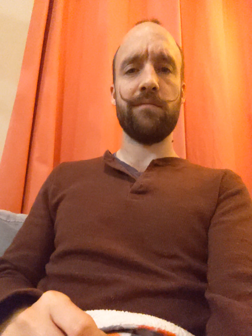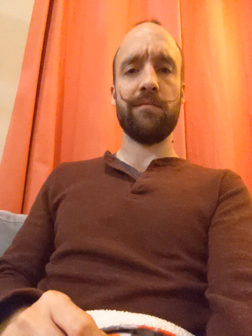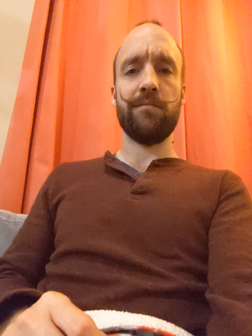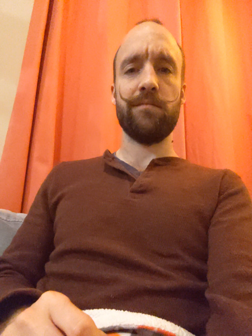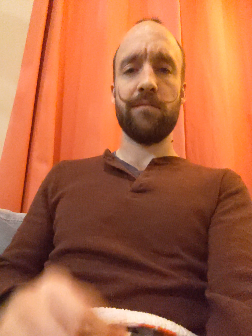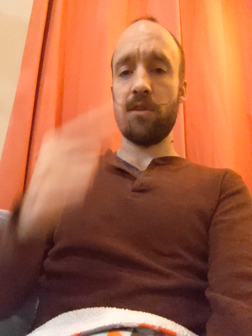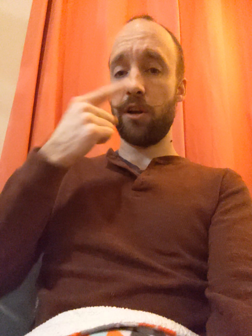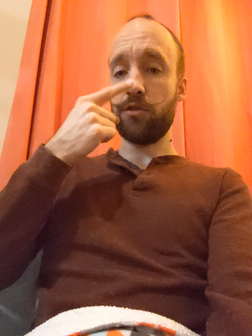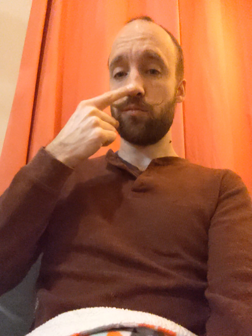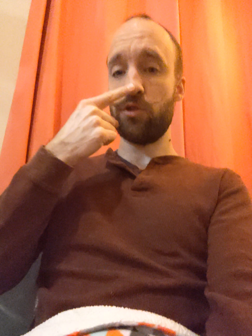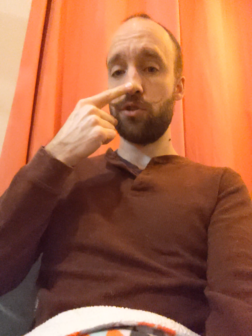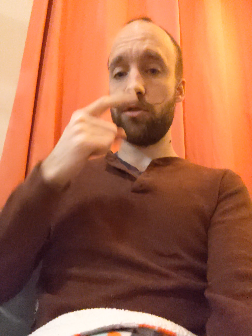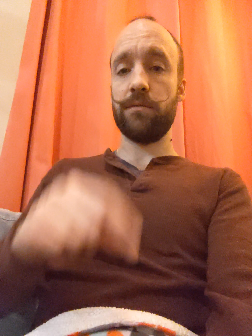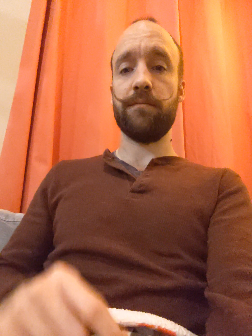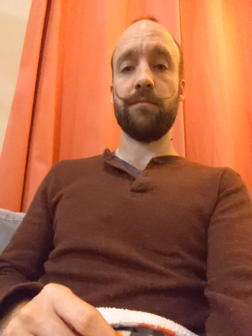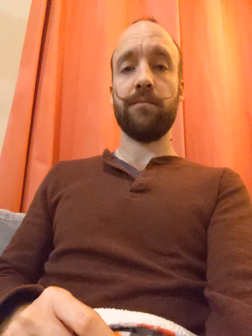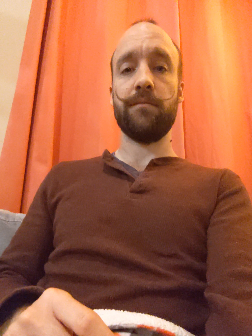nose